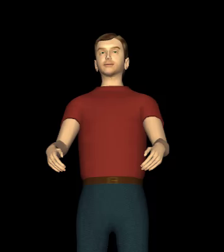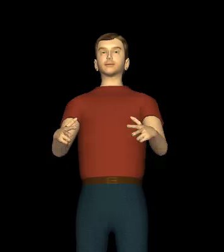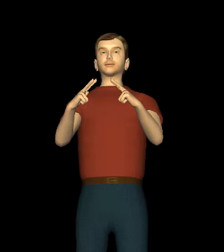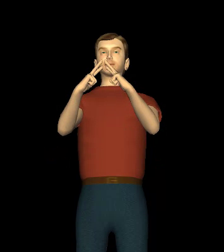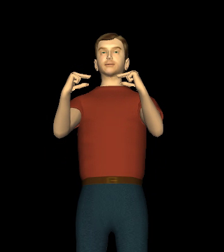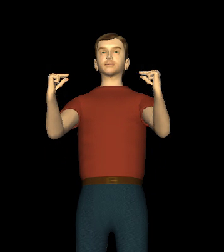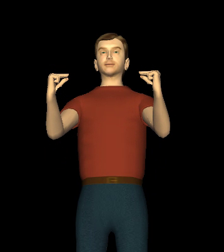نظيف